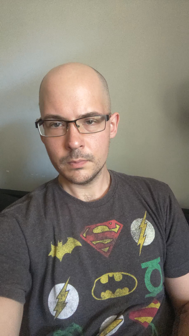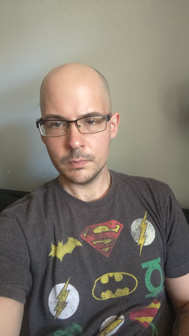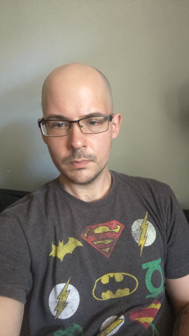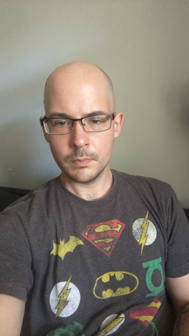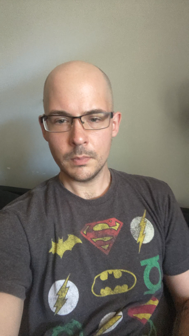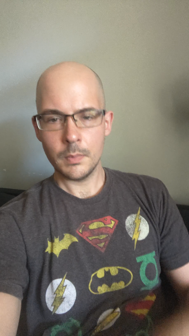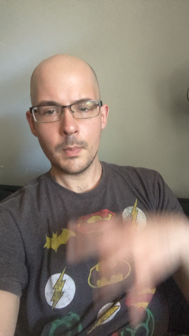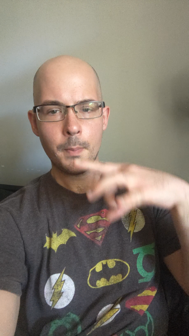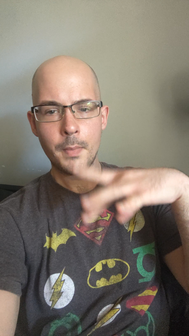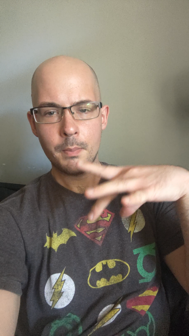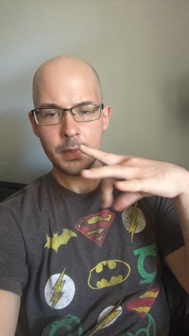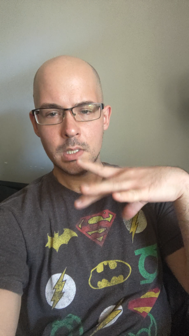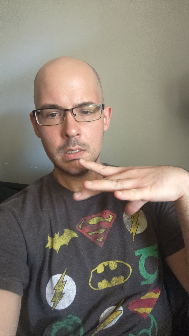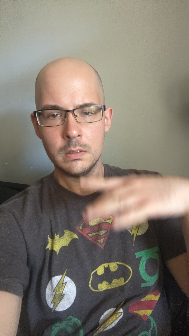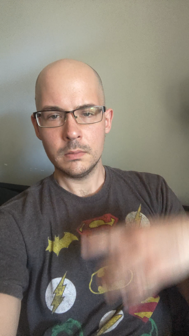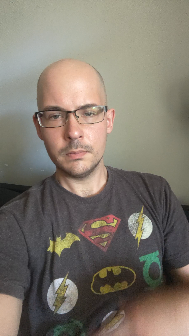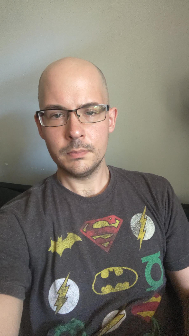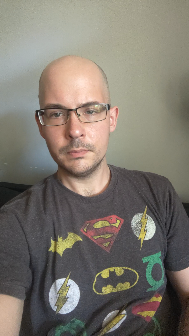pumpkin